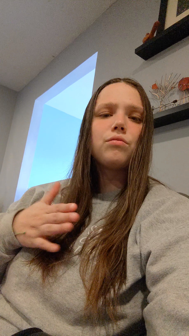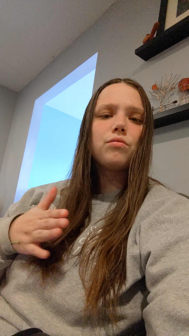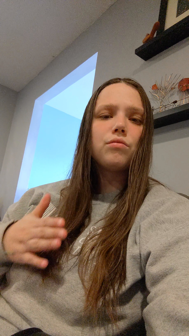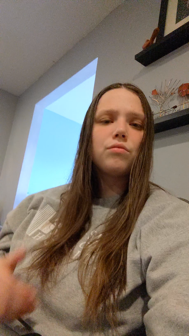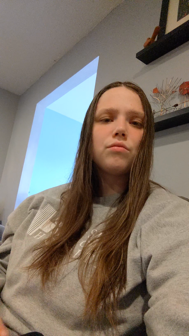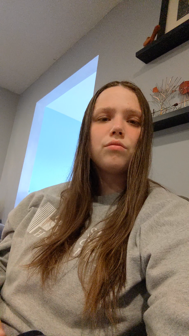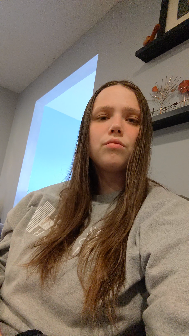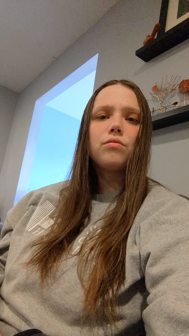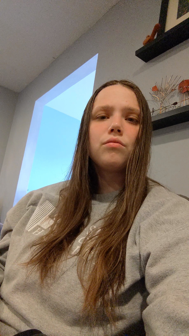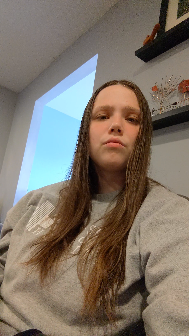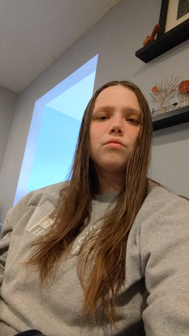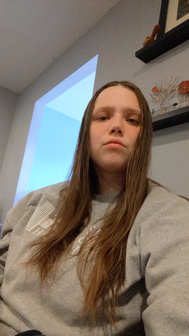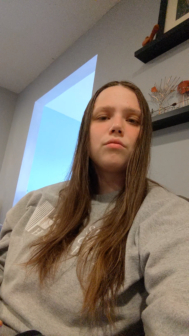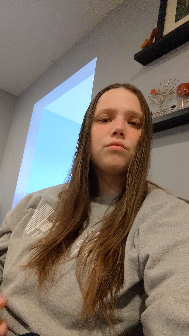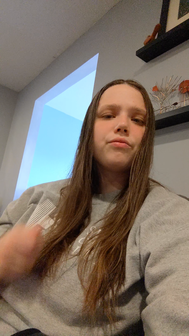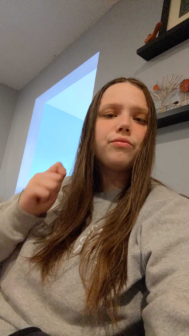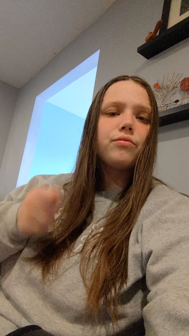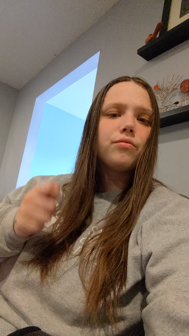hammer